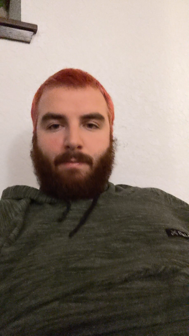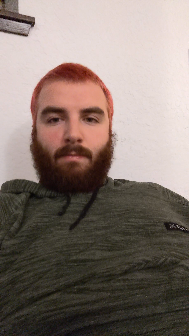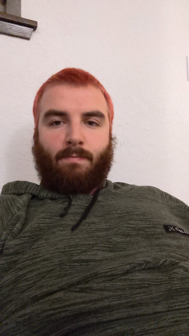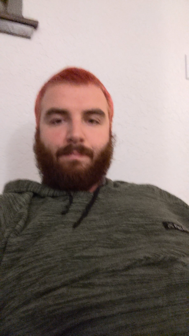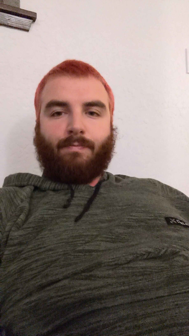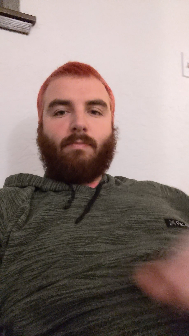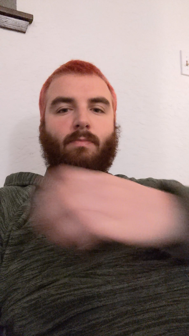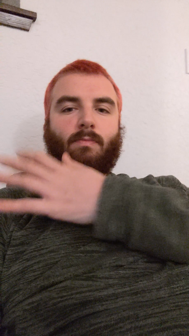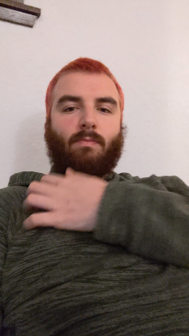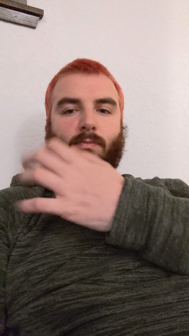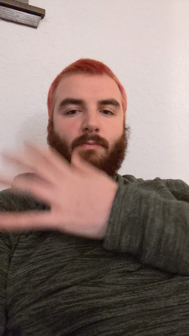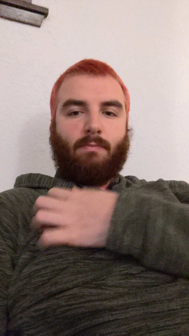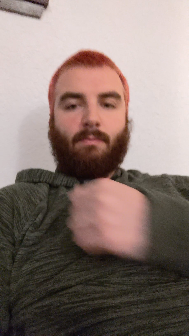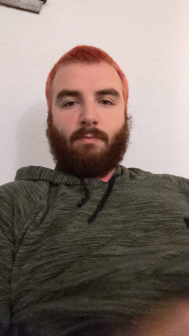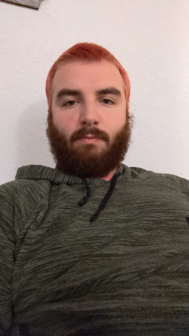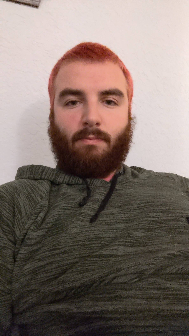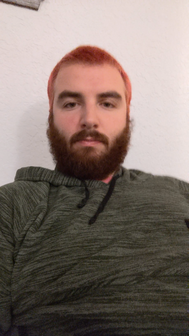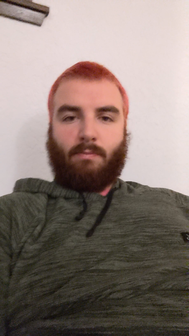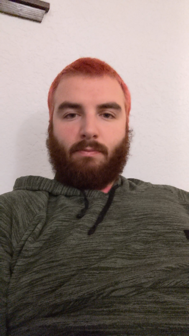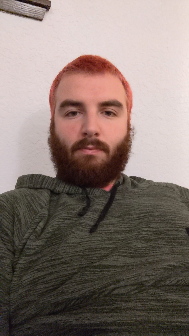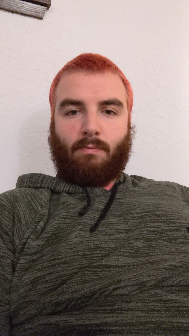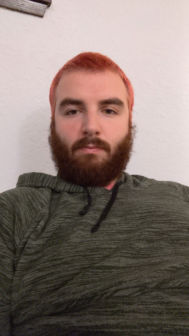bear